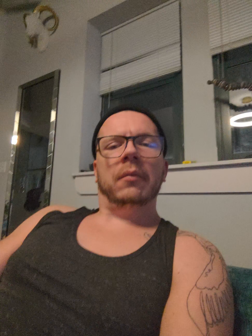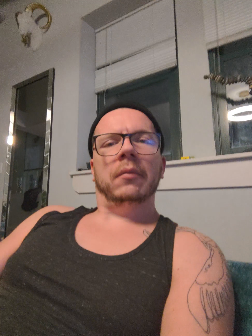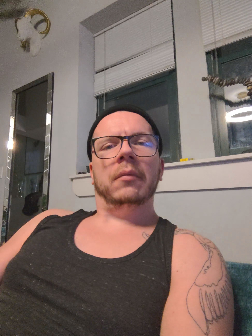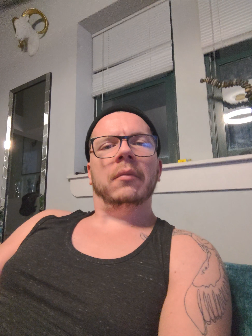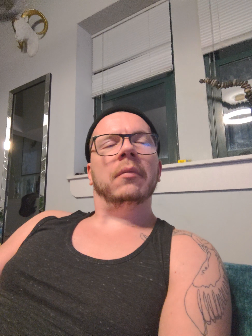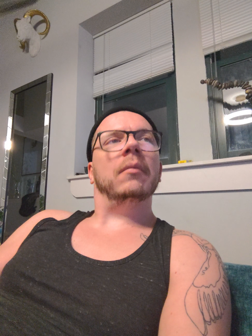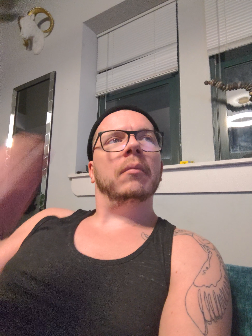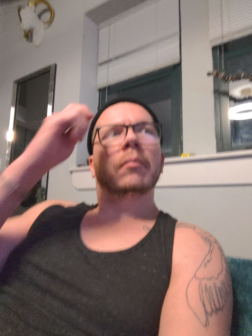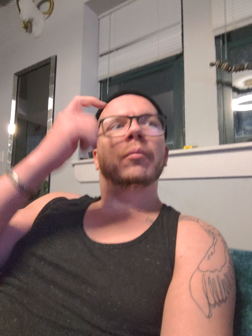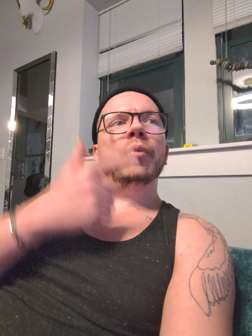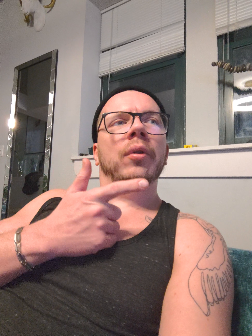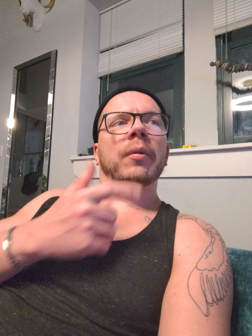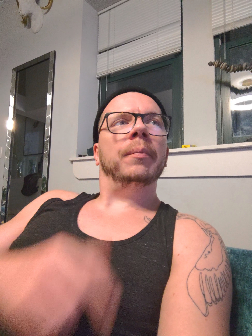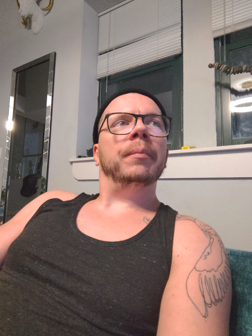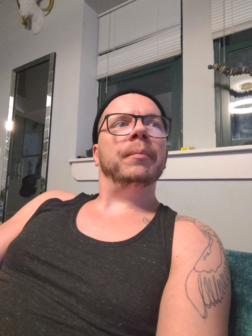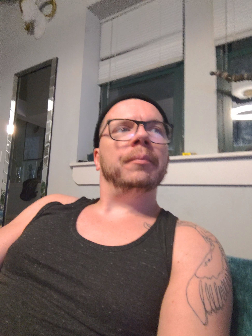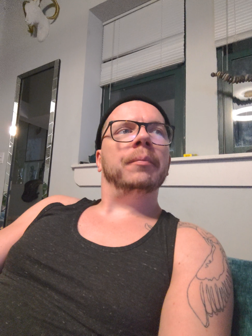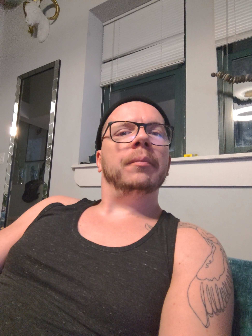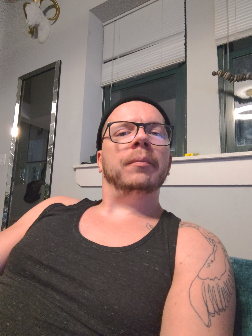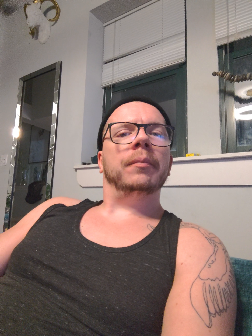brother